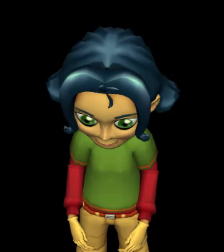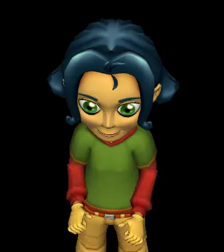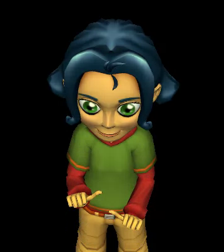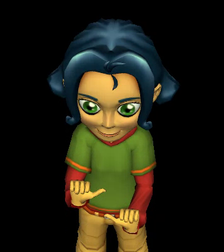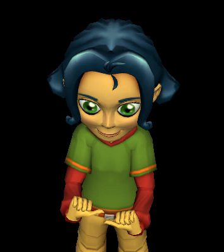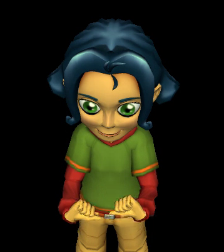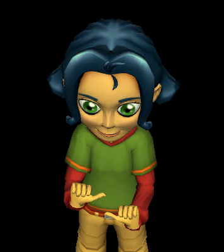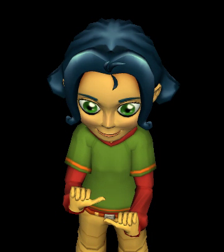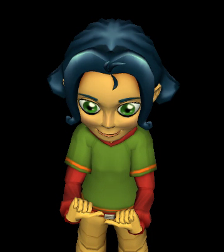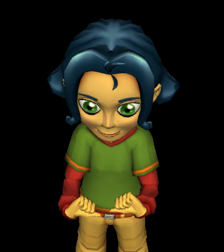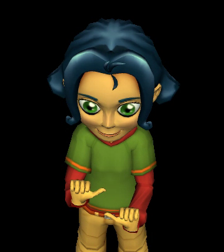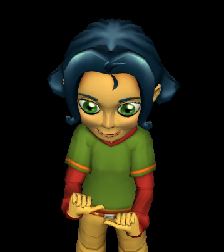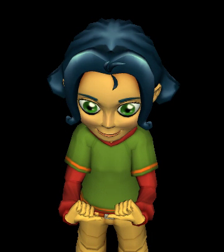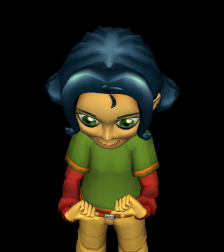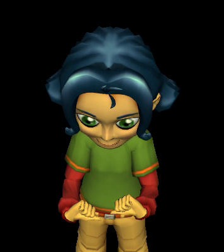مختبر